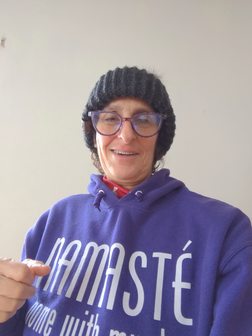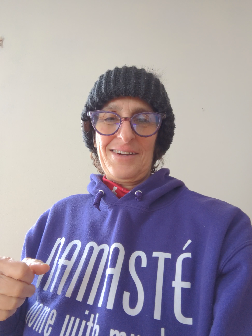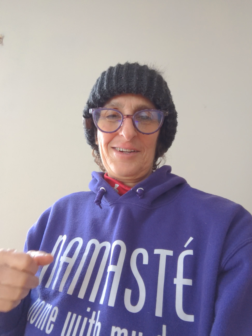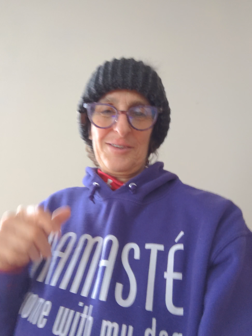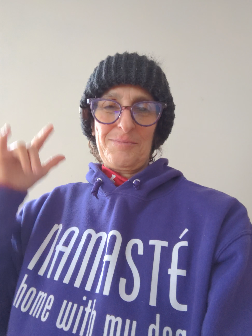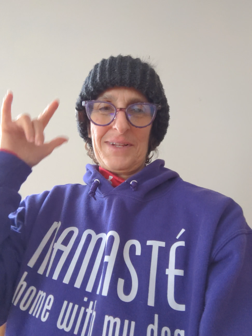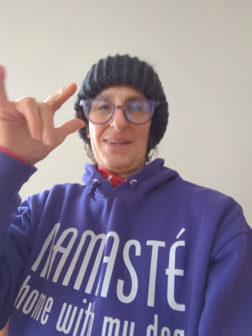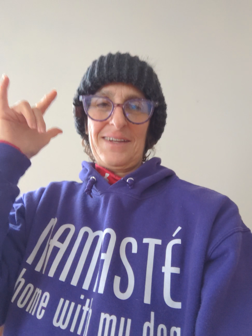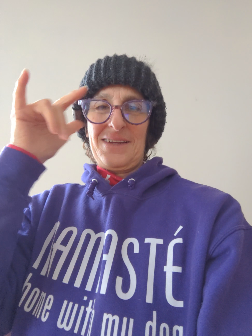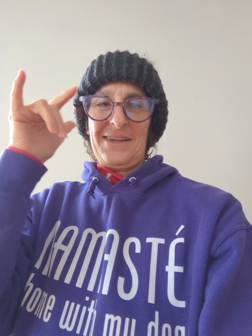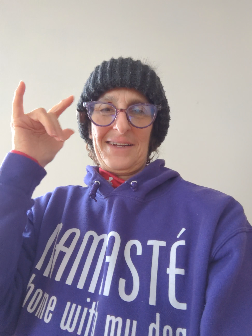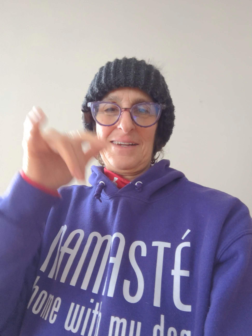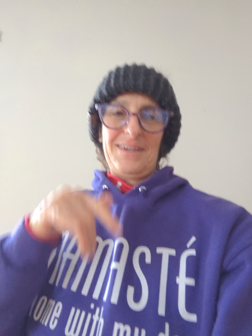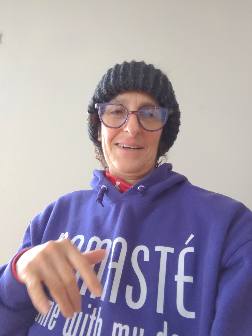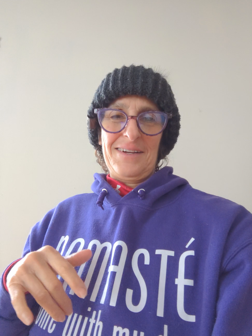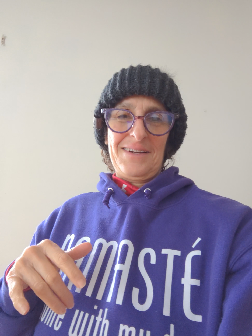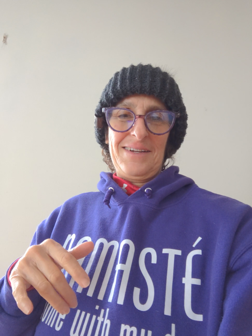airplane